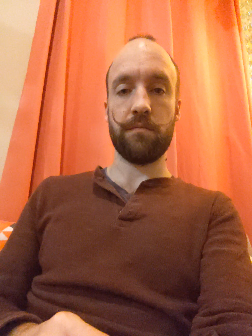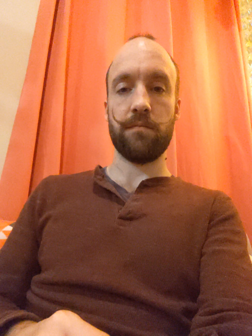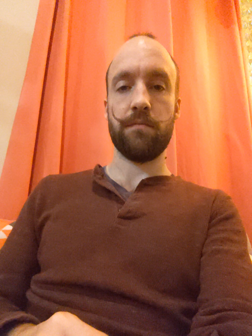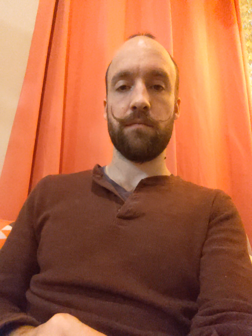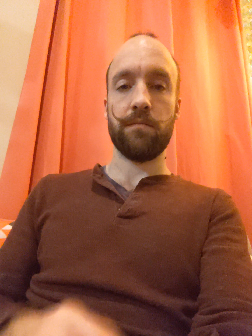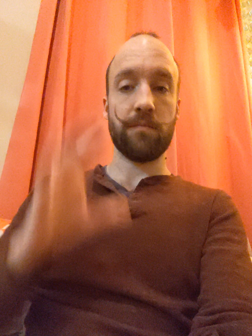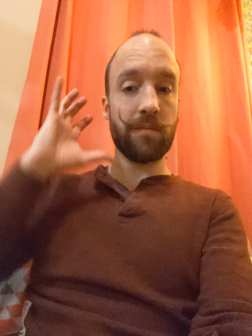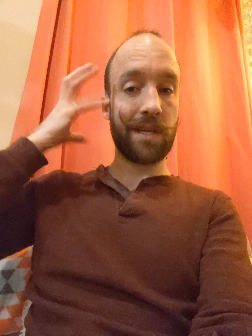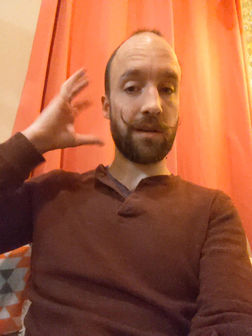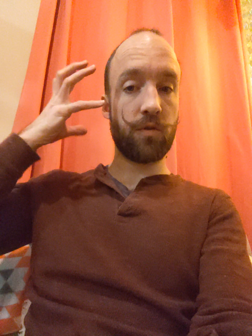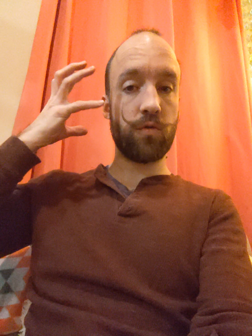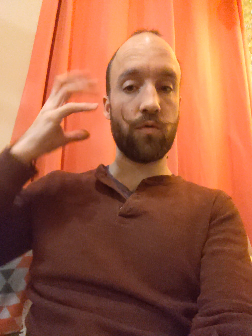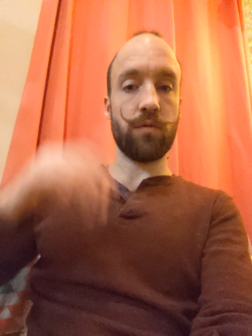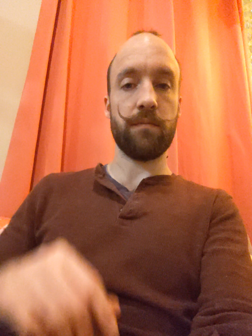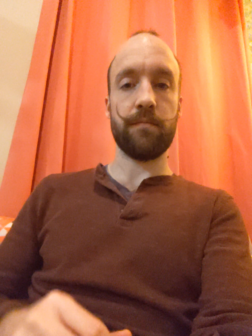radio